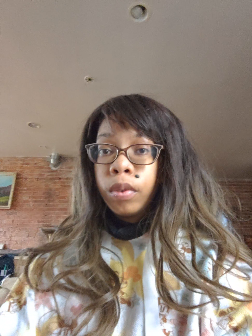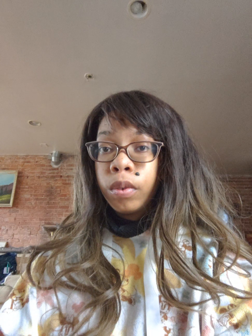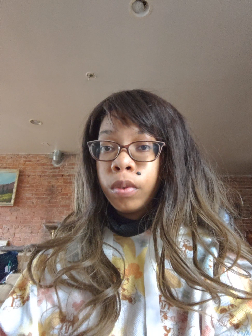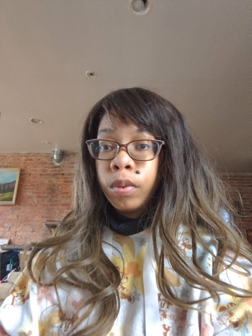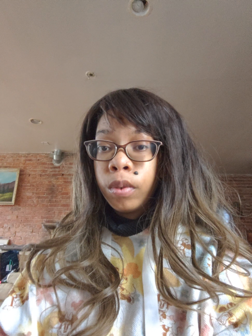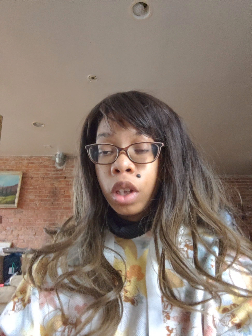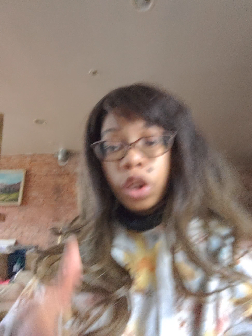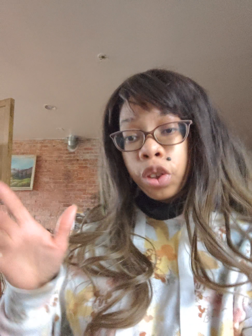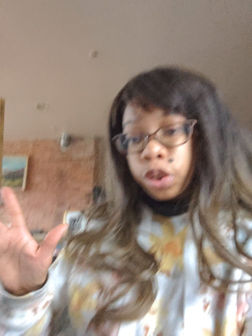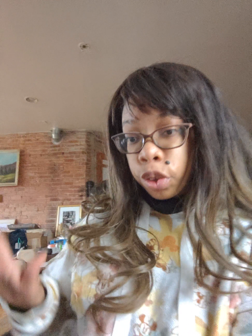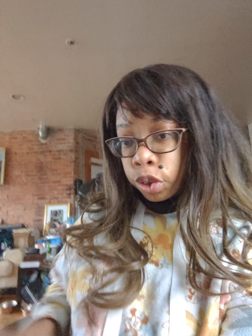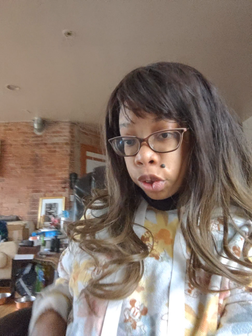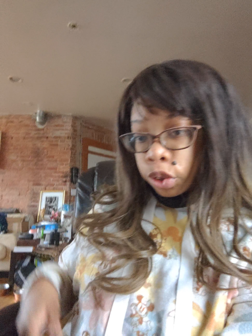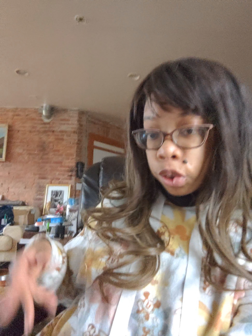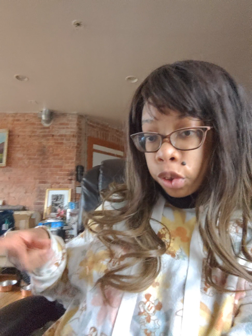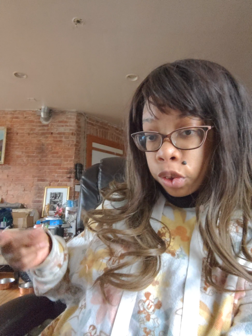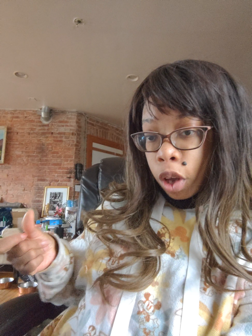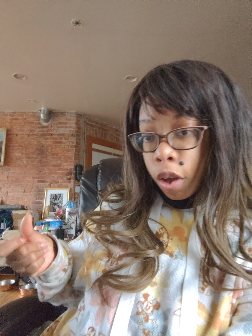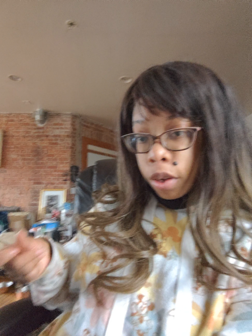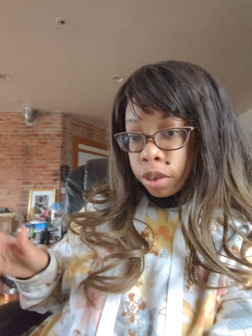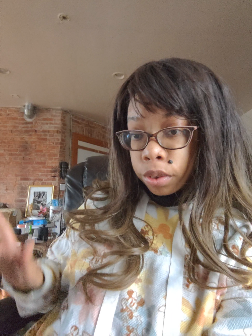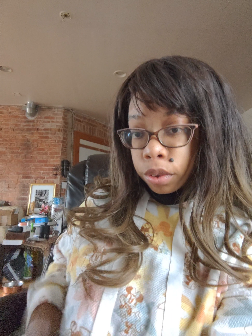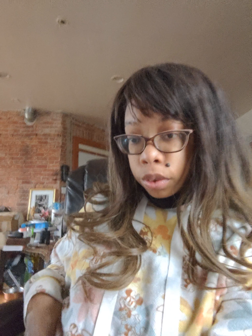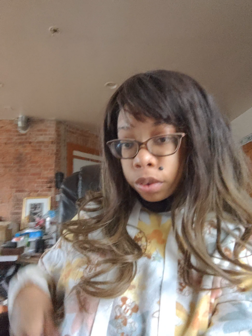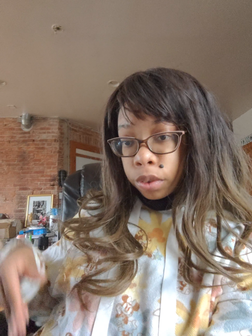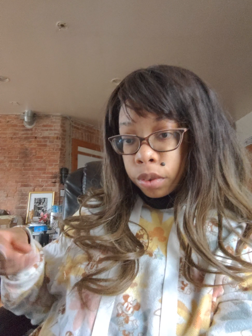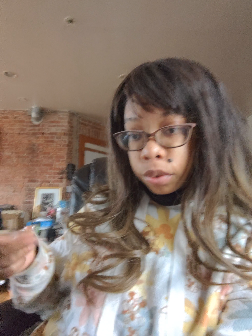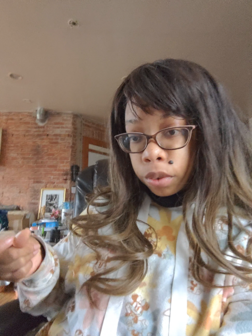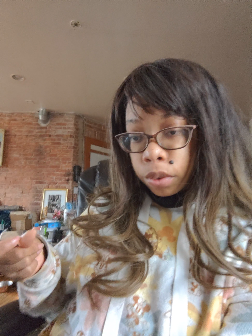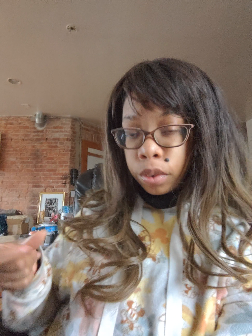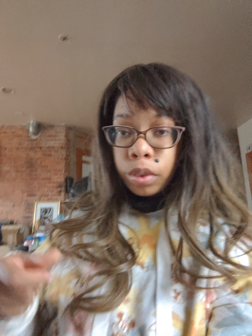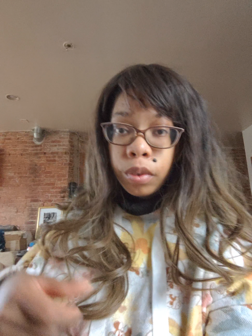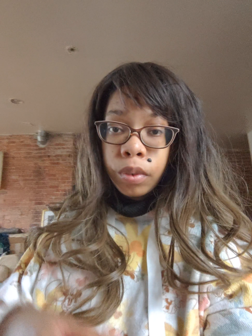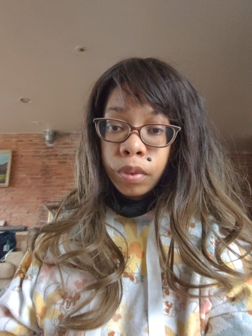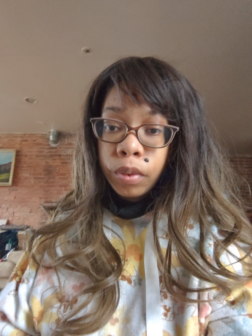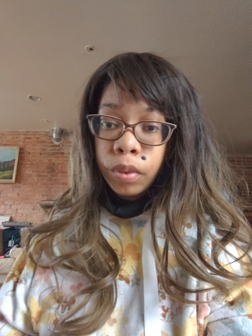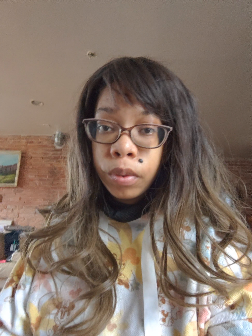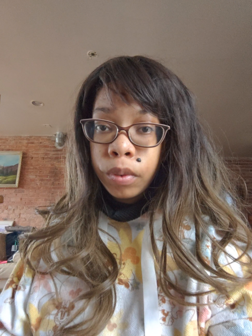dog